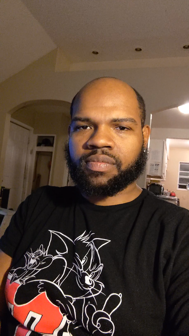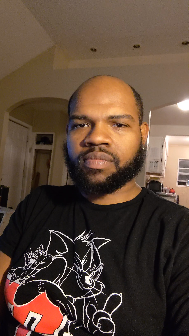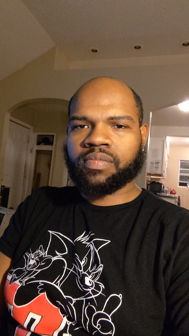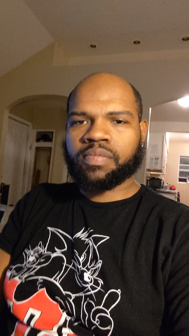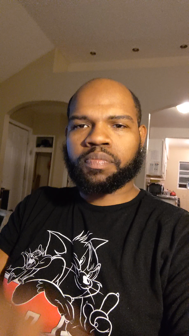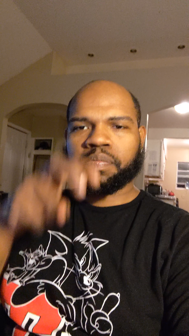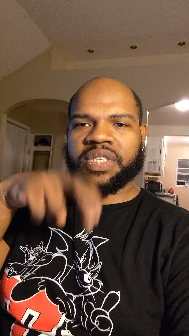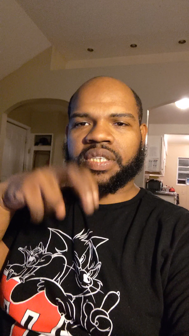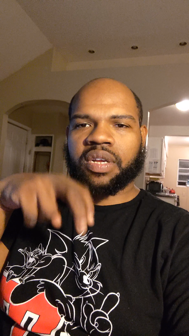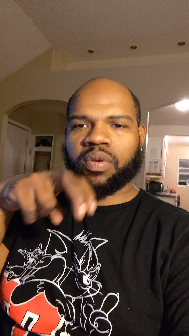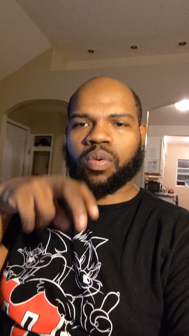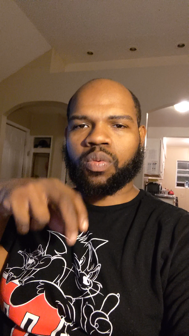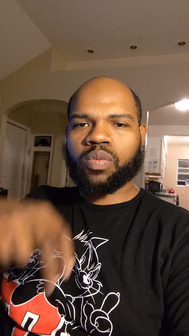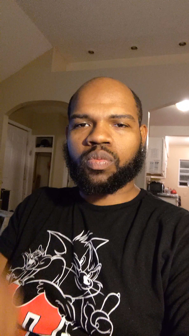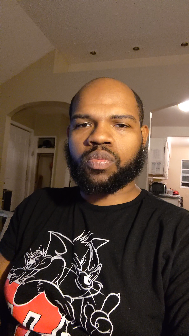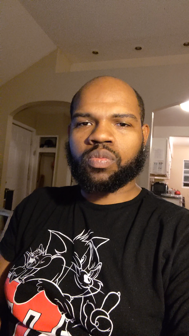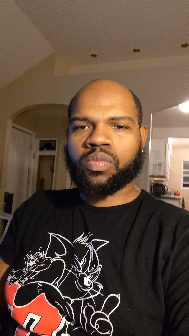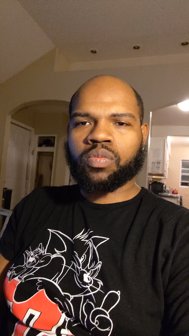potato